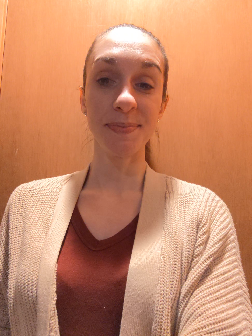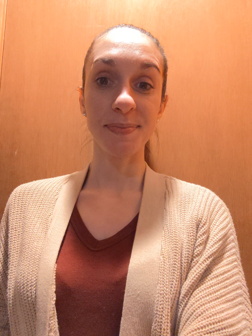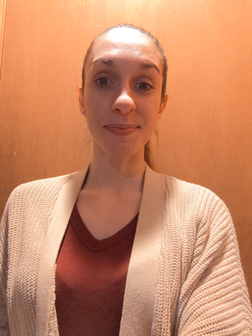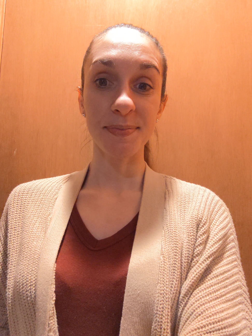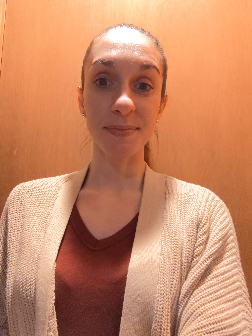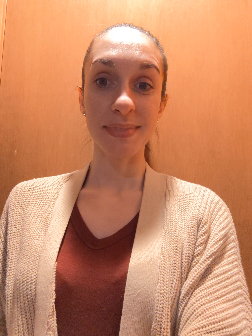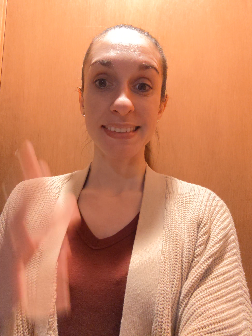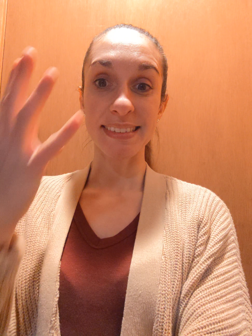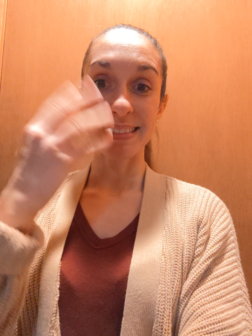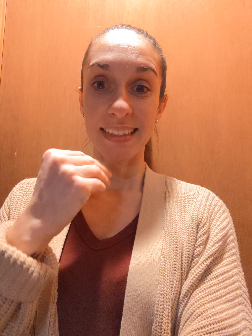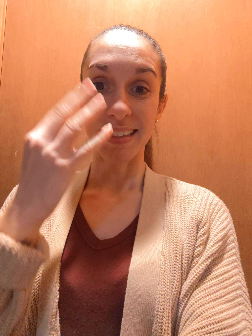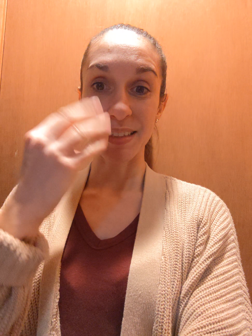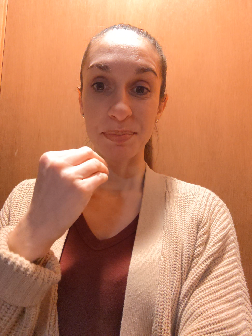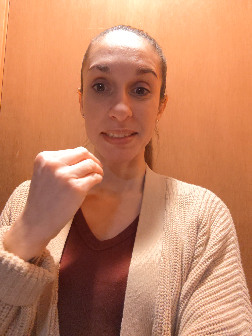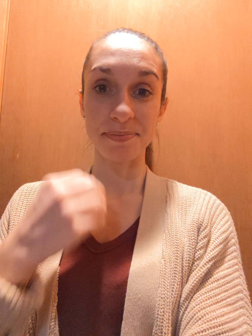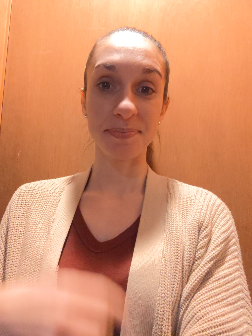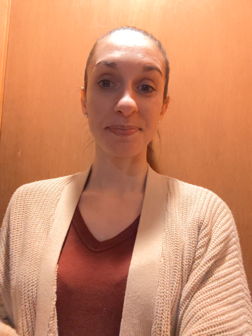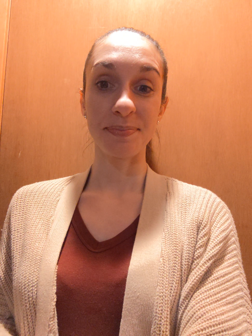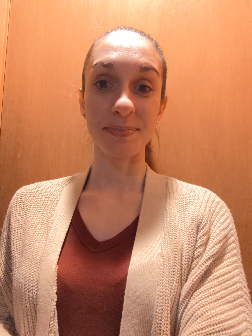sleepy